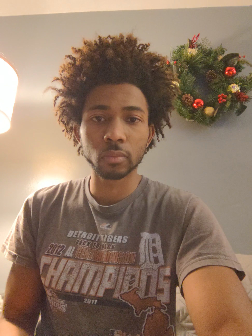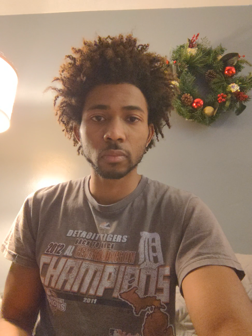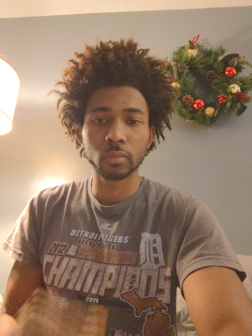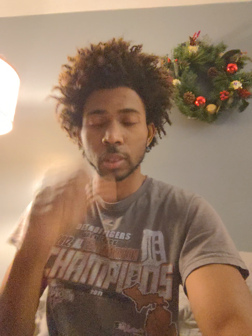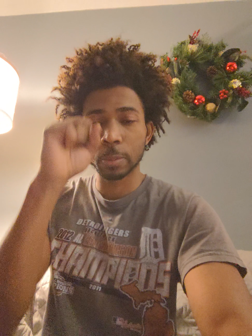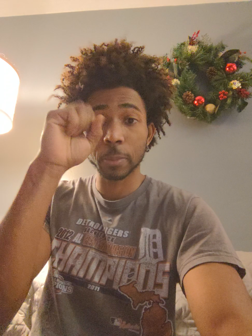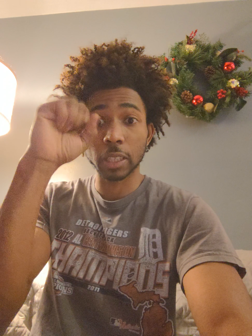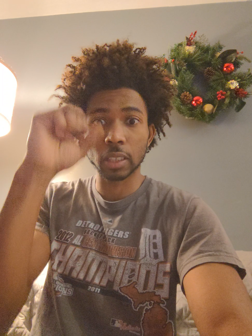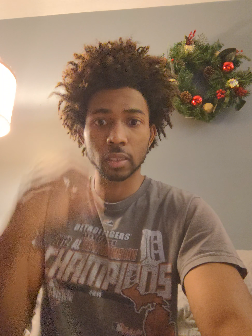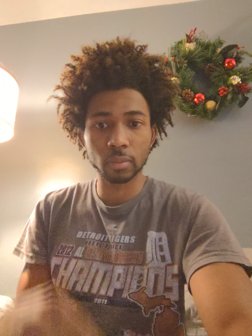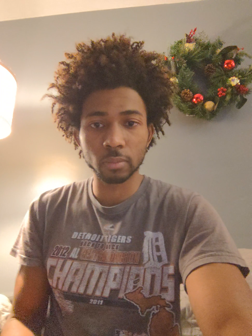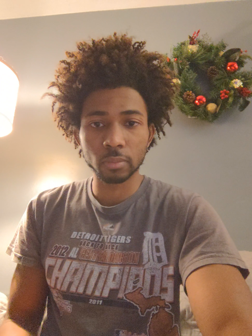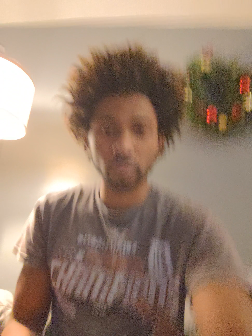awake